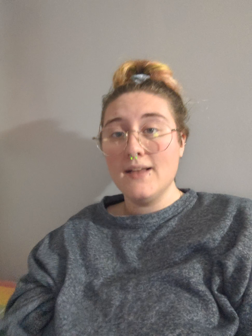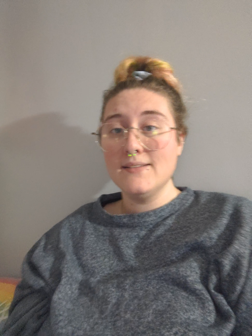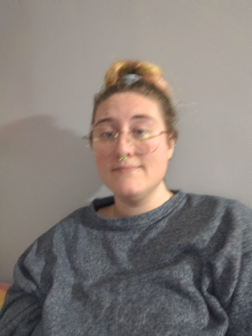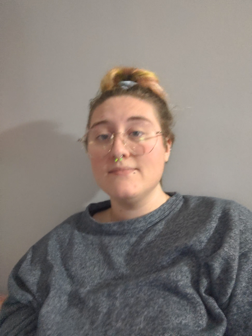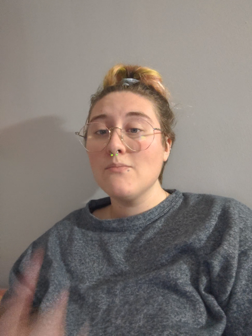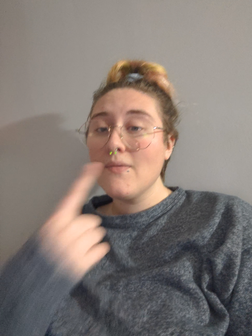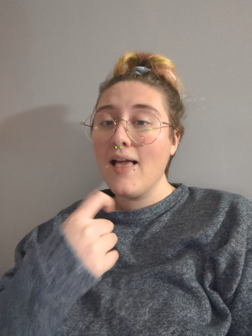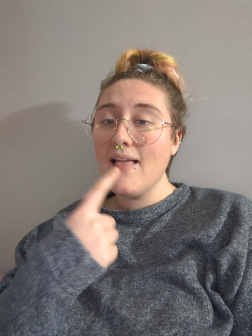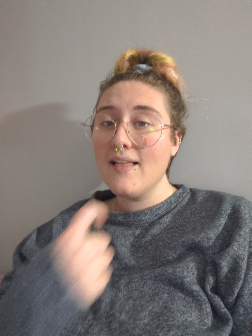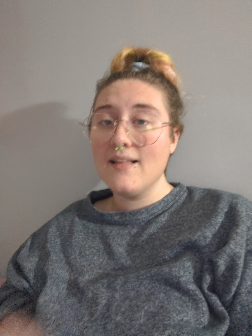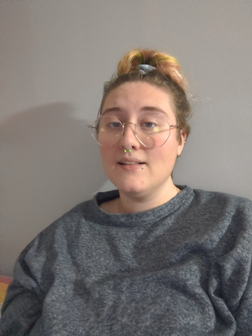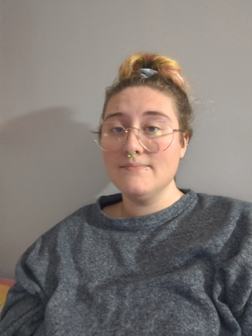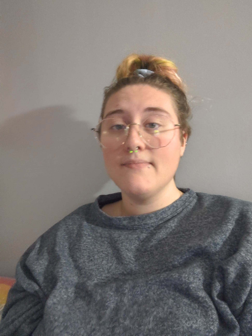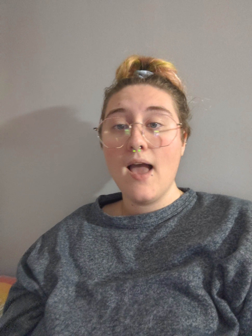red